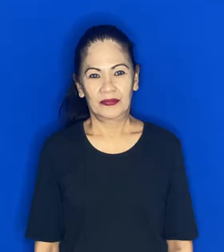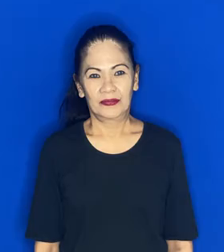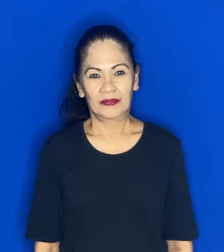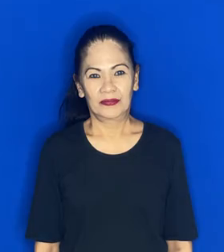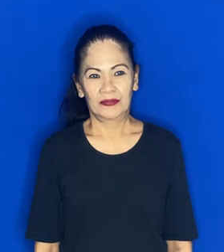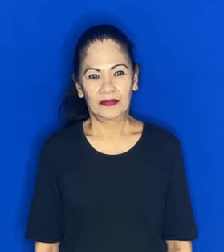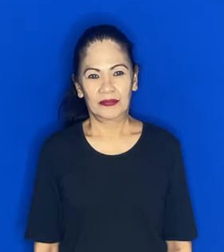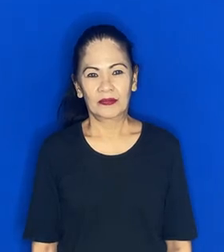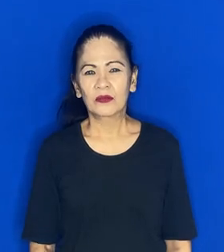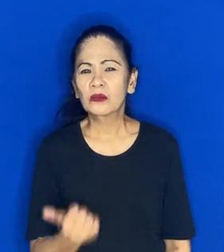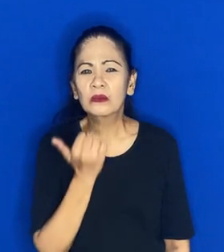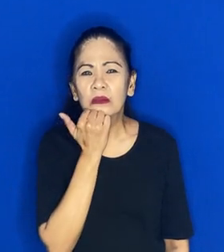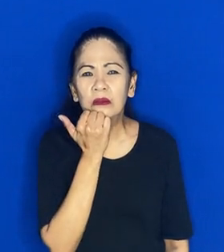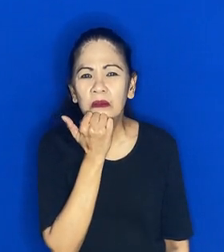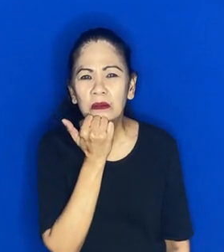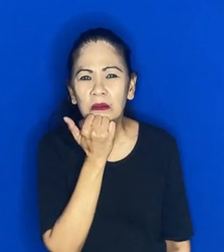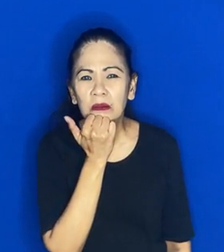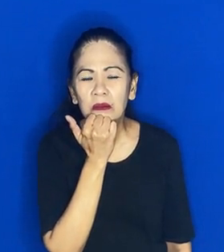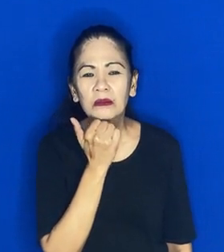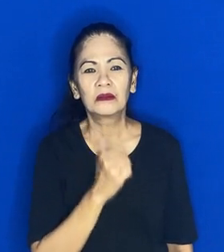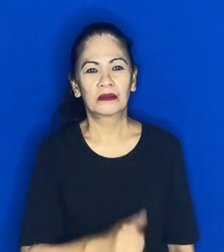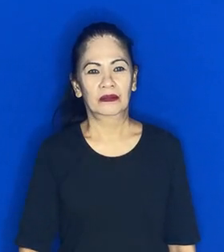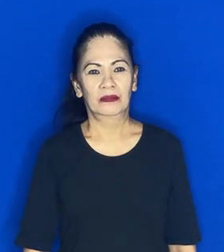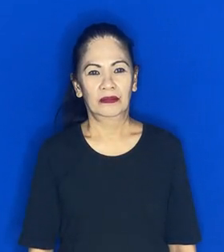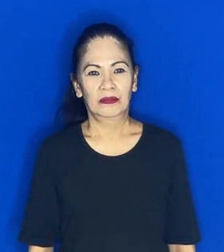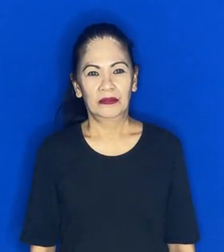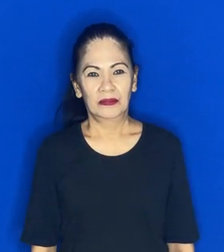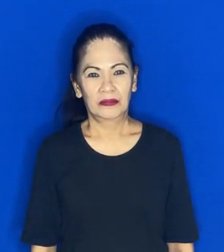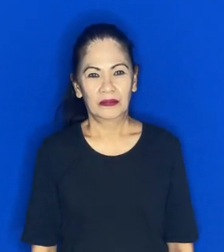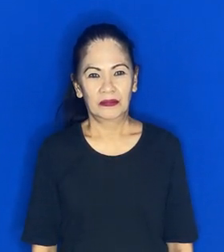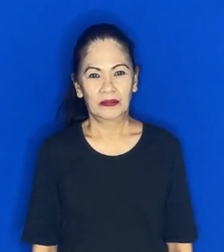wrong